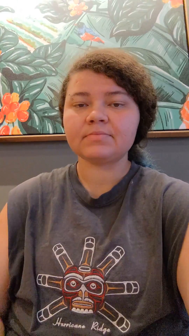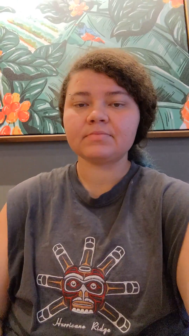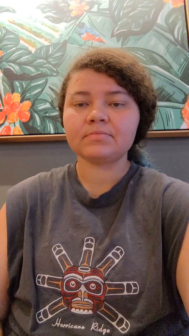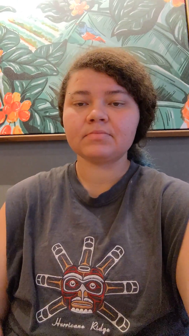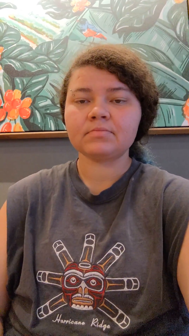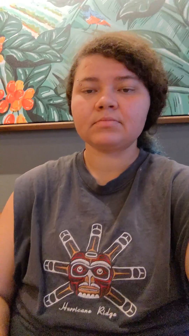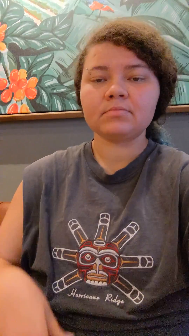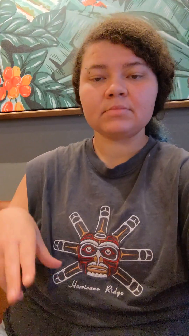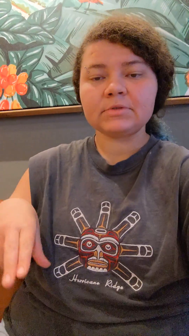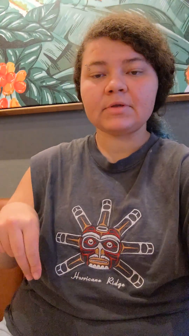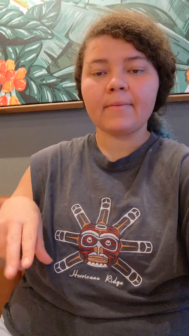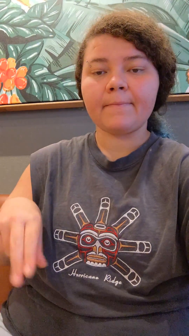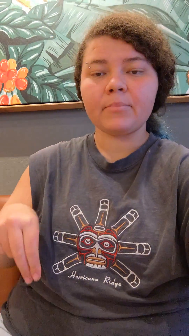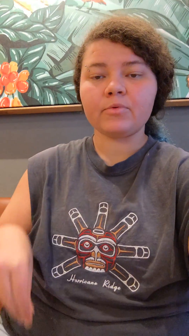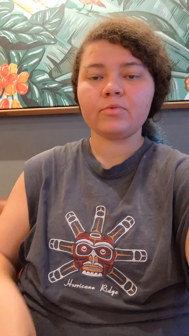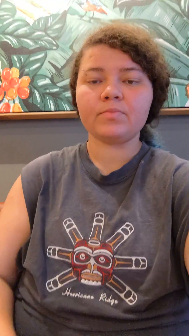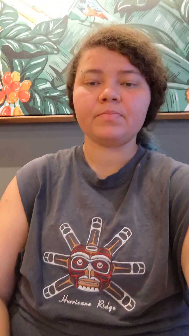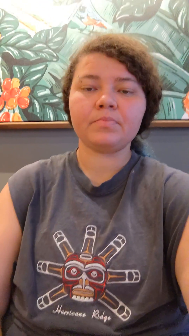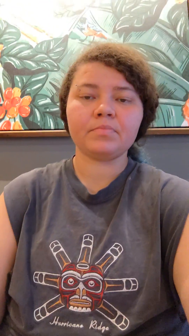diaper